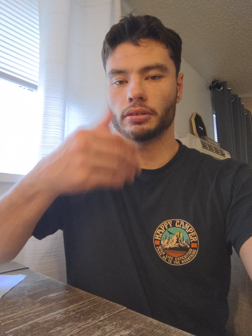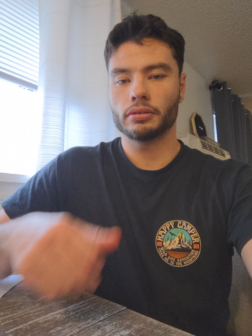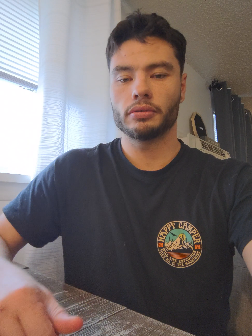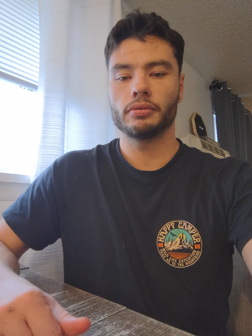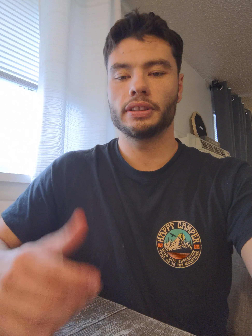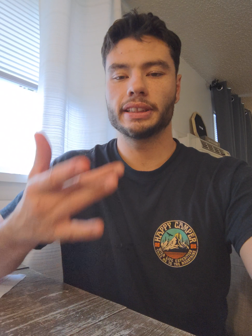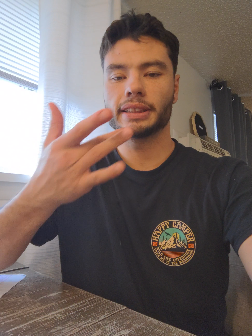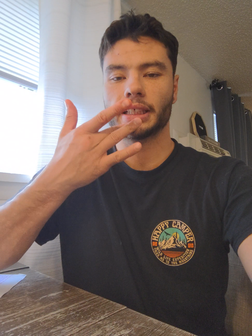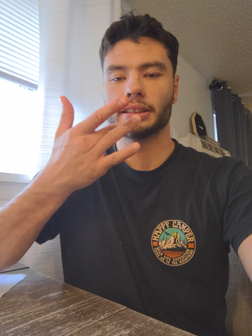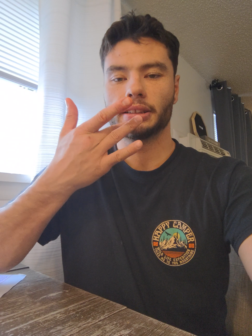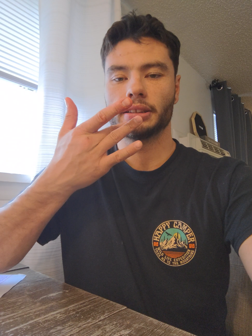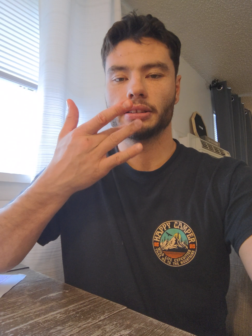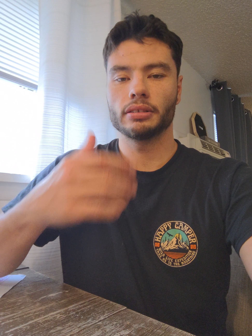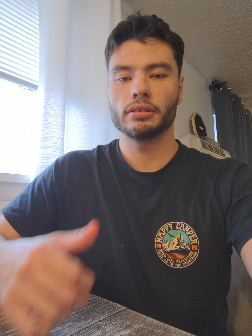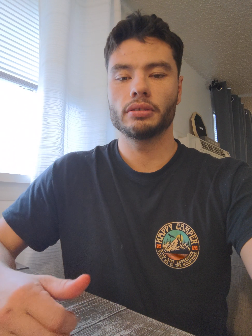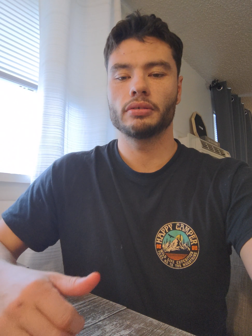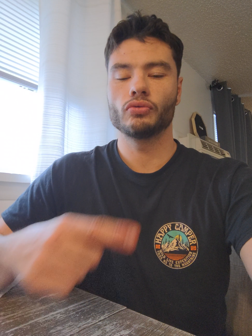taste